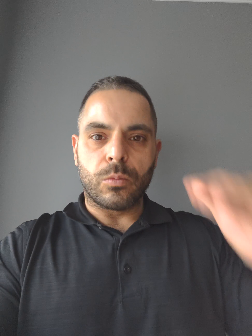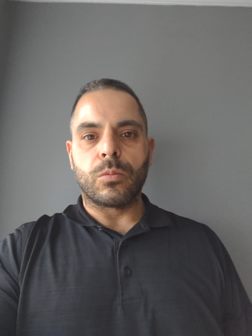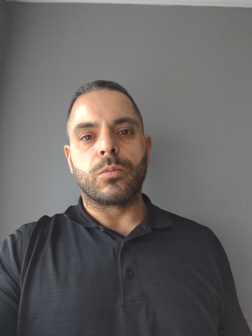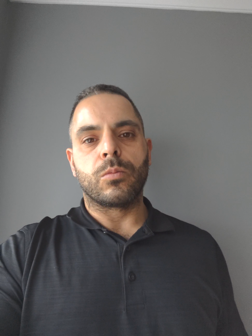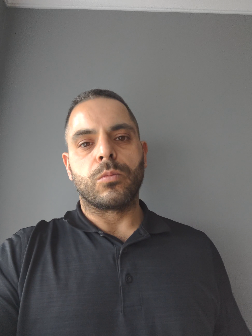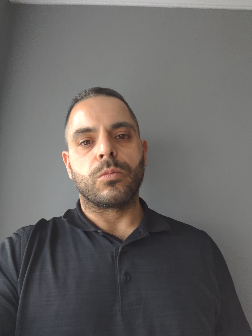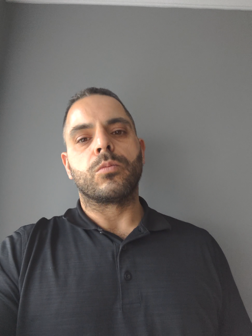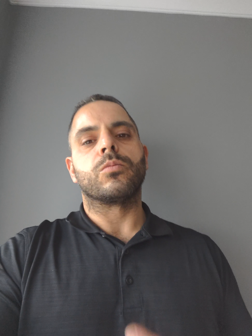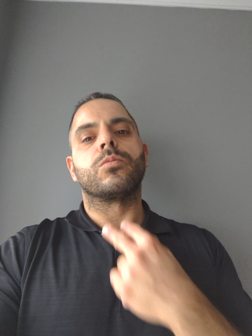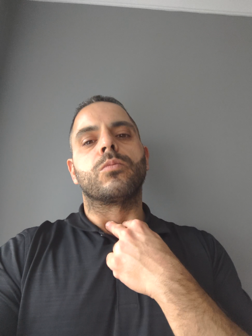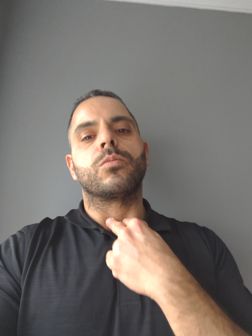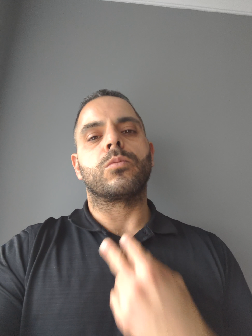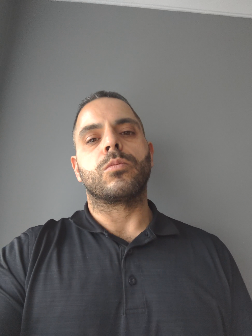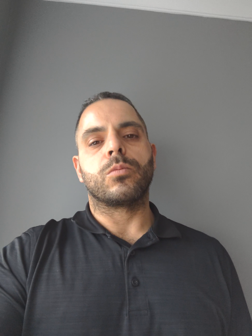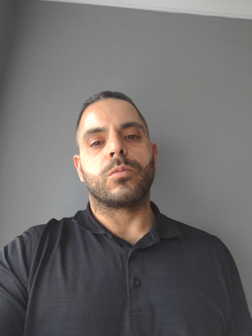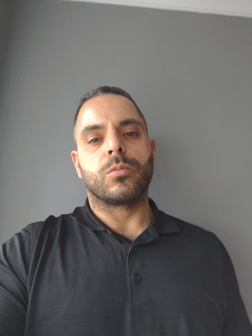stuck